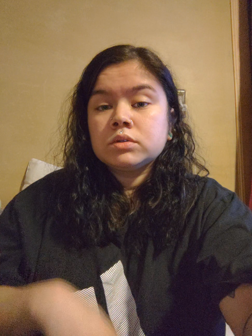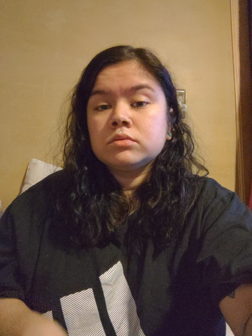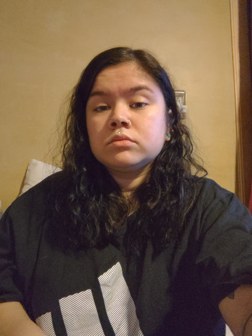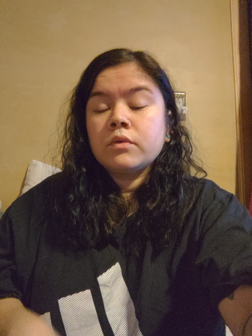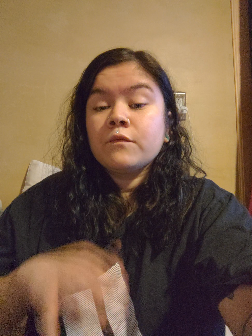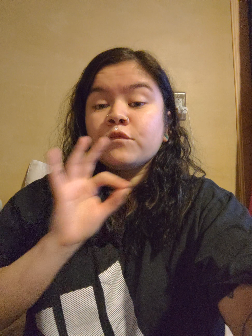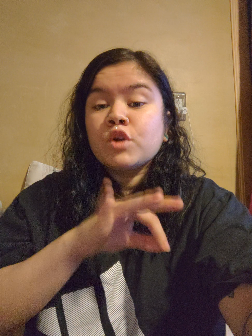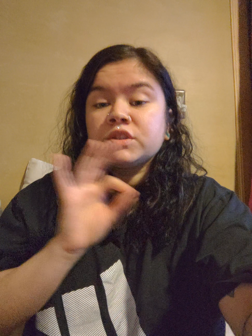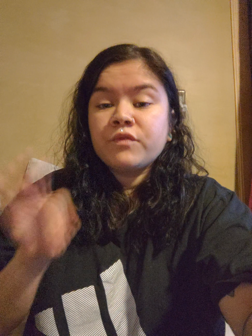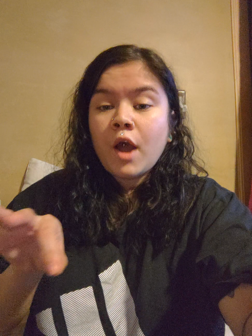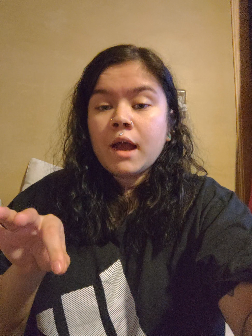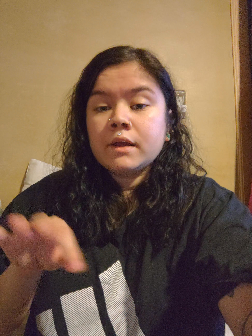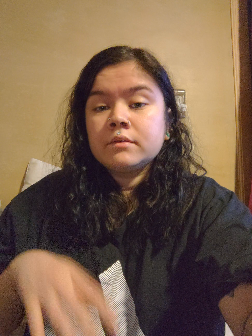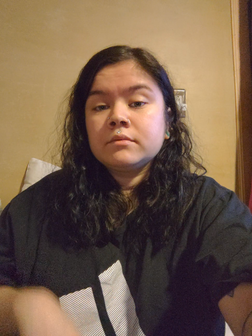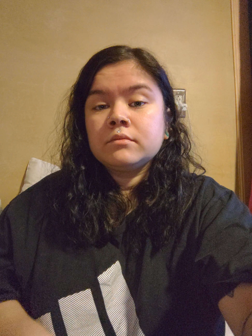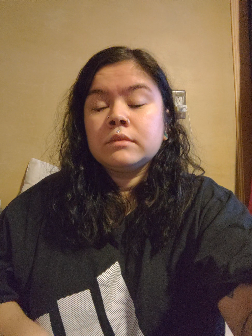french fries